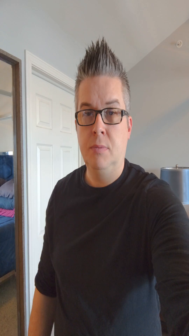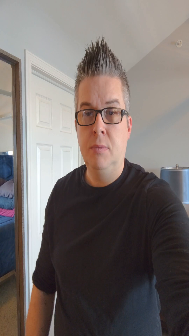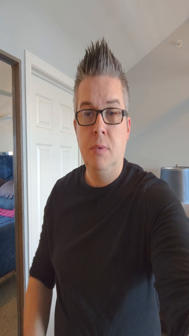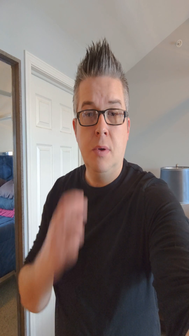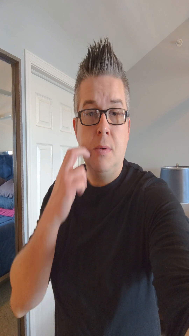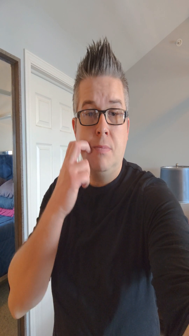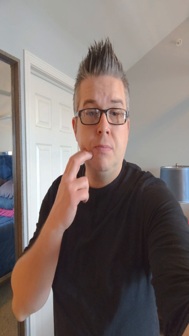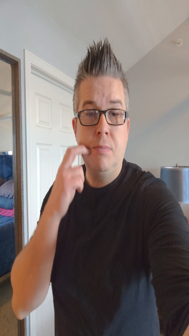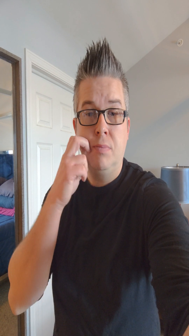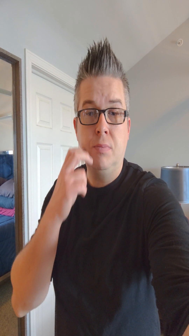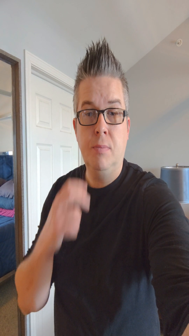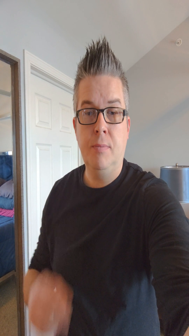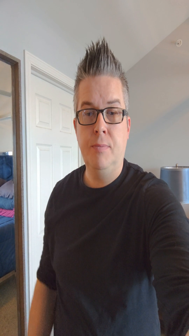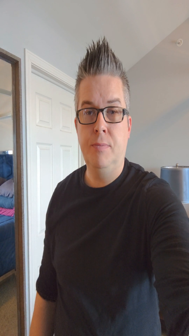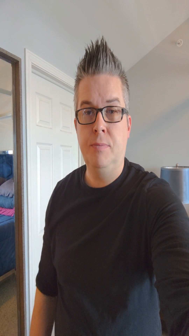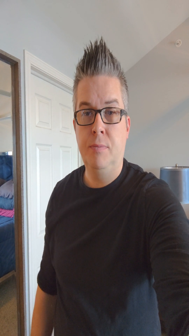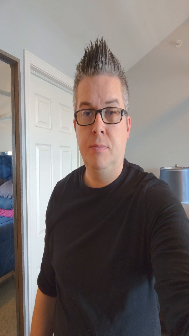gum